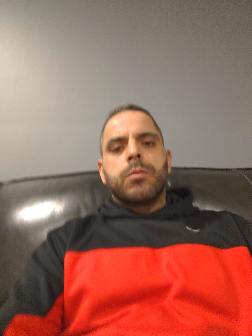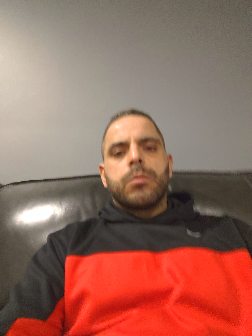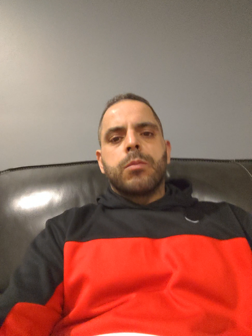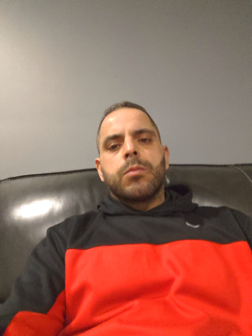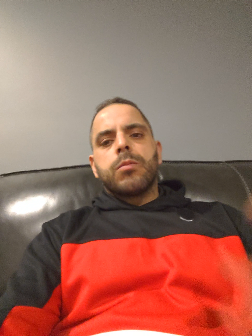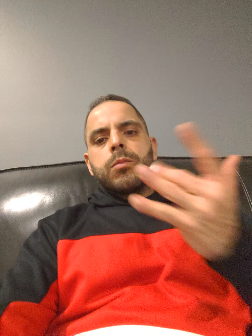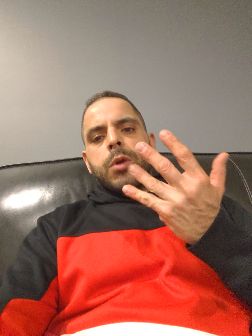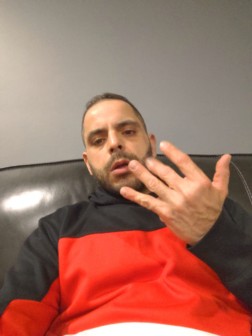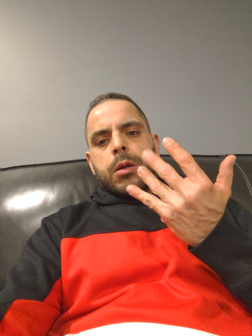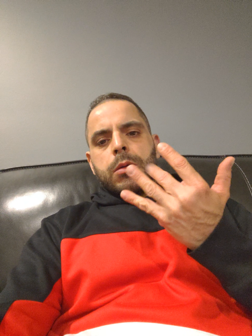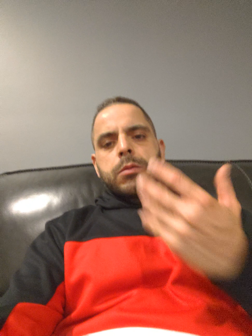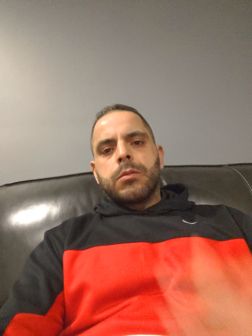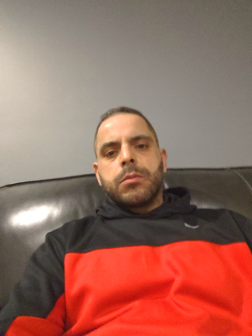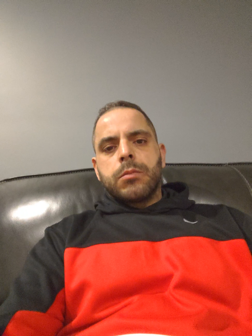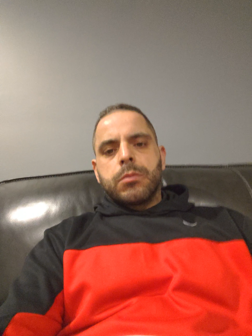wait